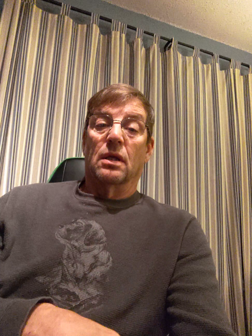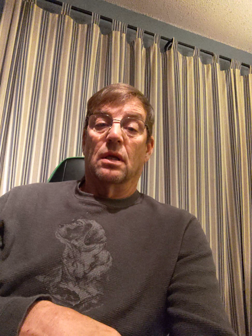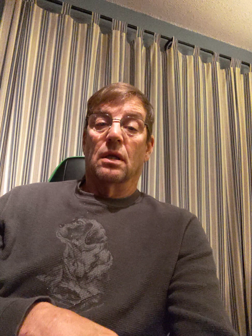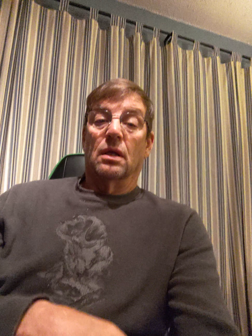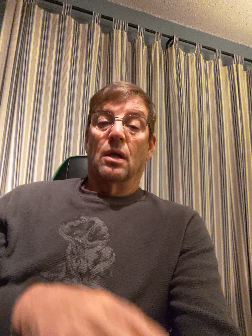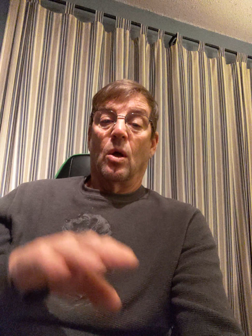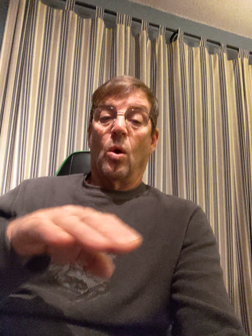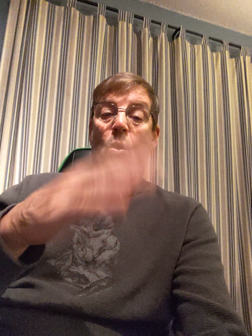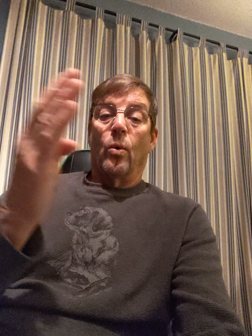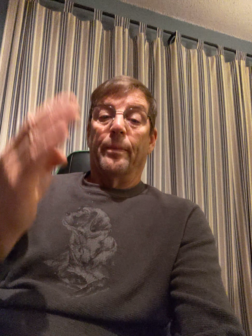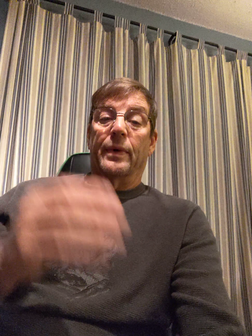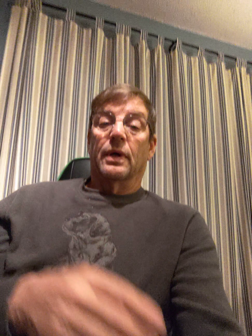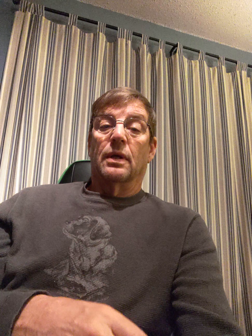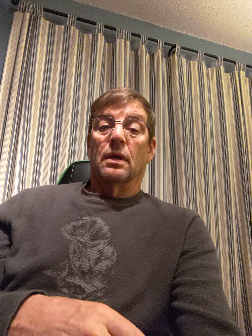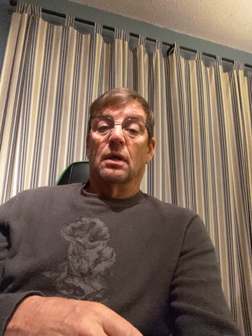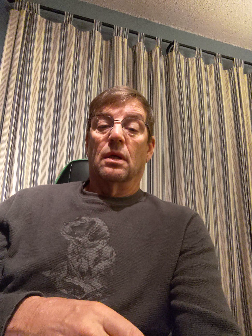open